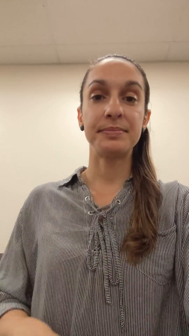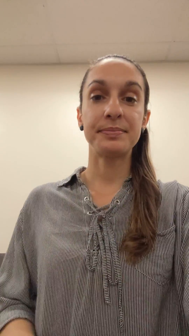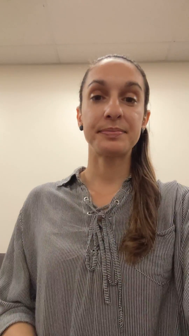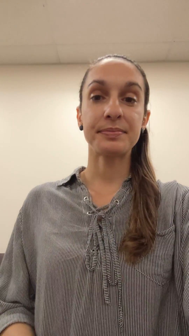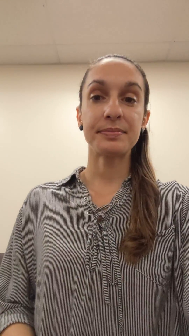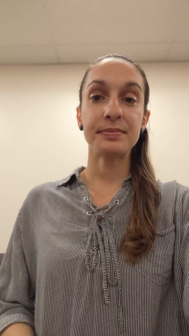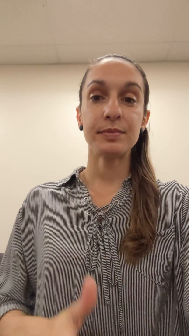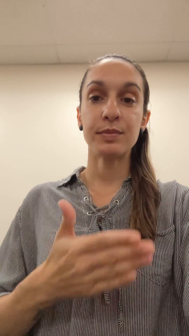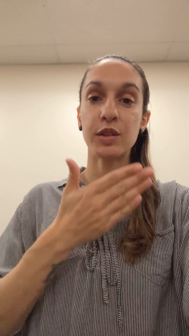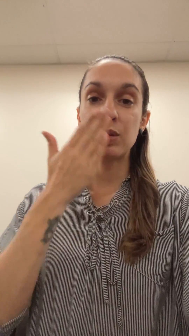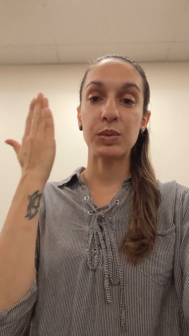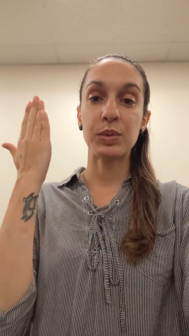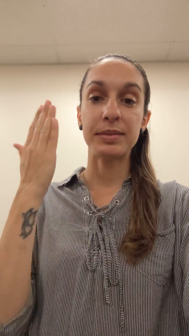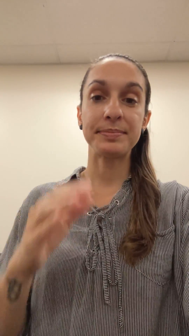all gone